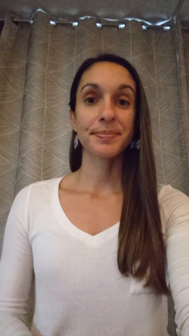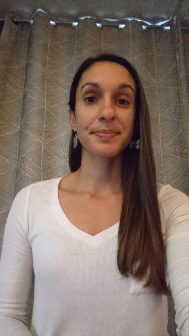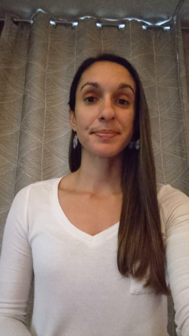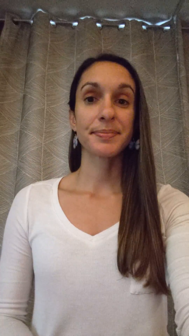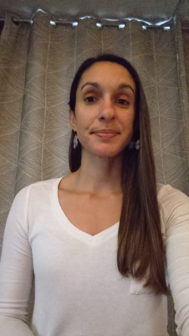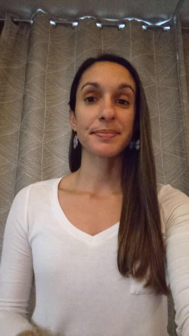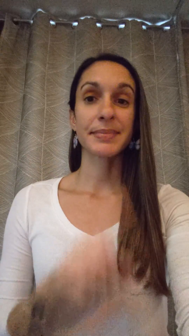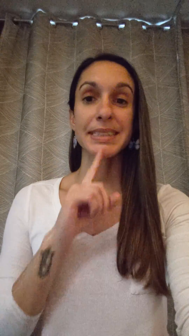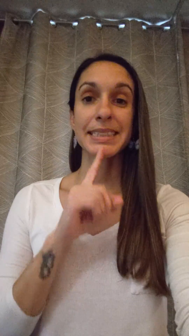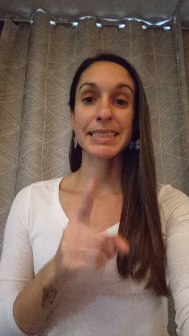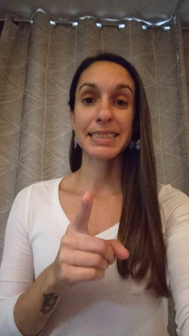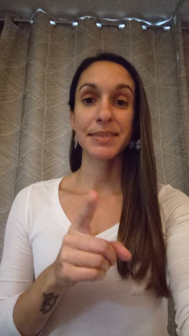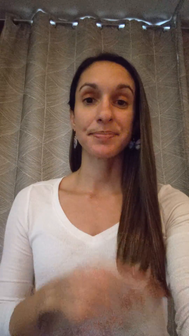is